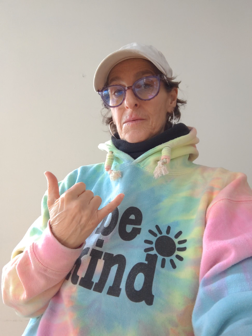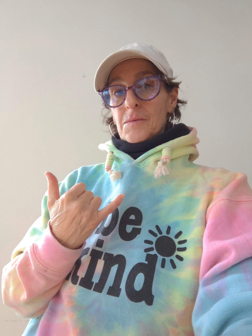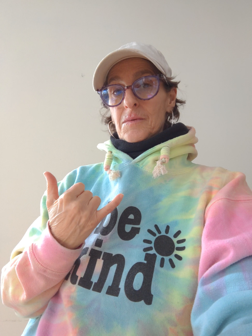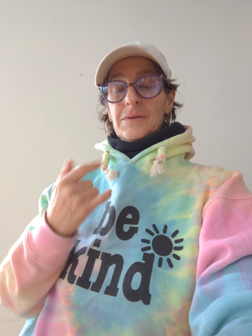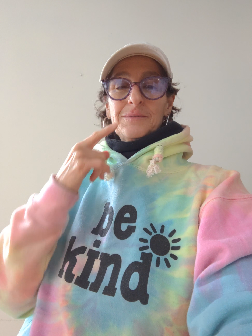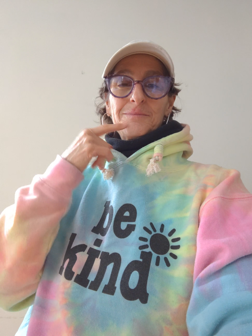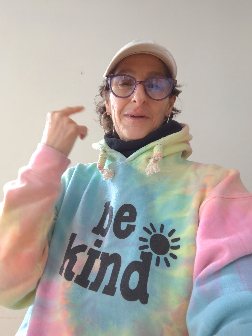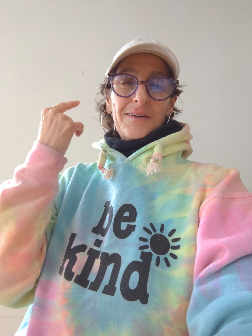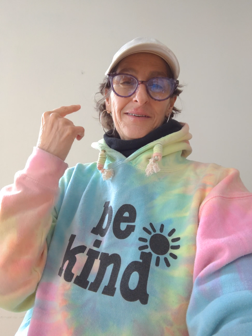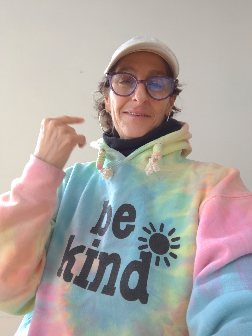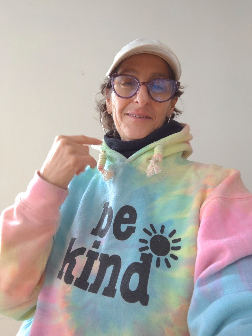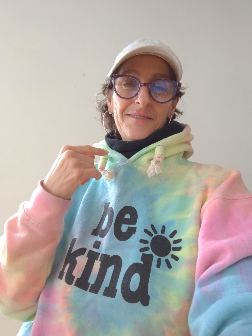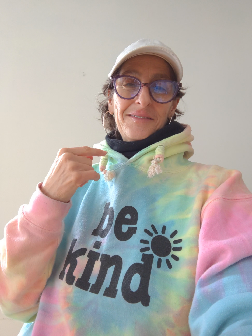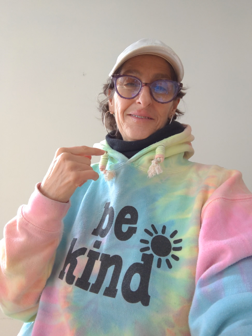smile